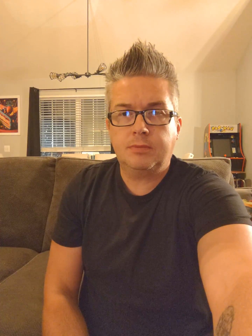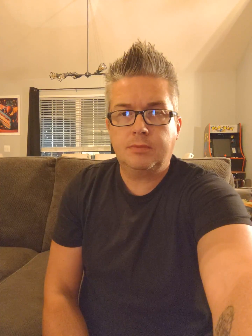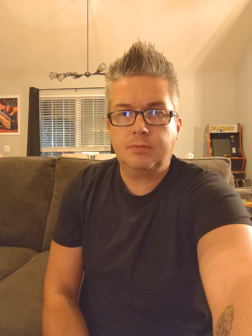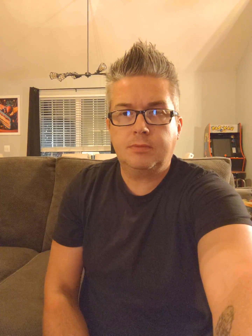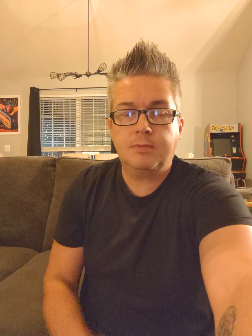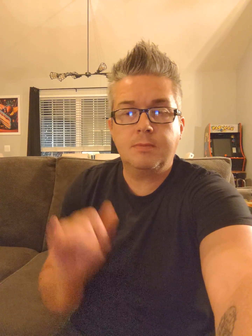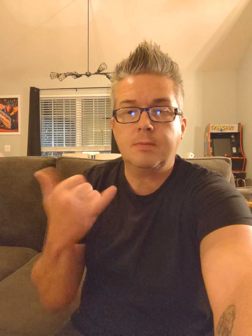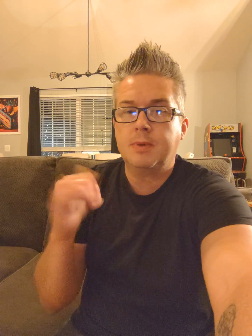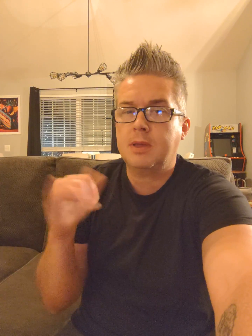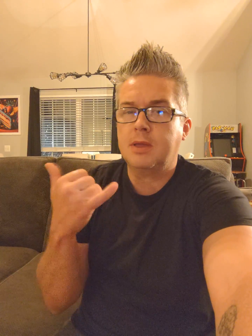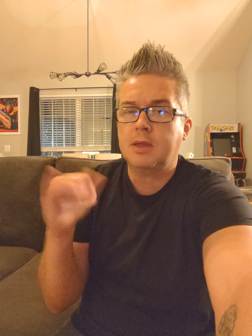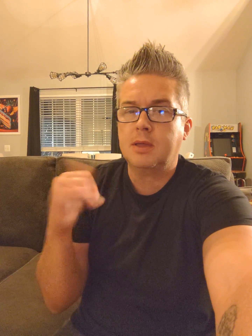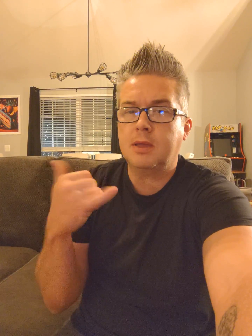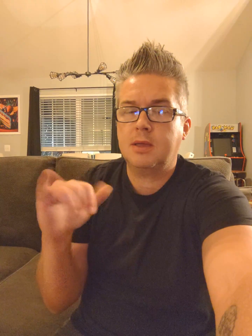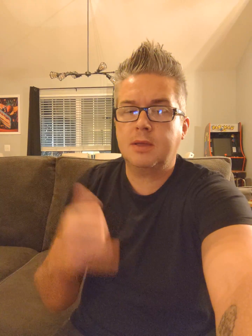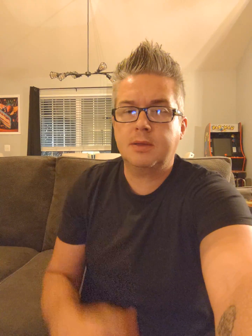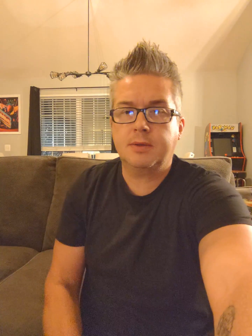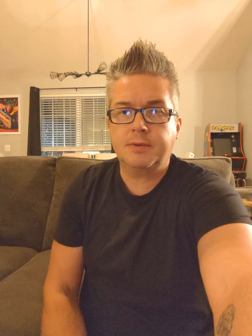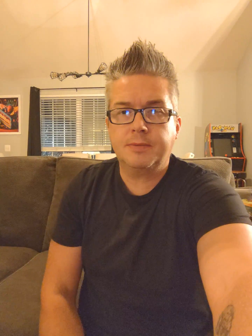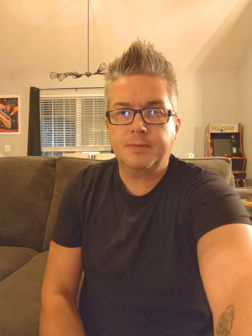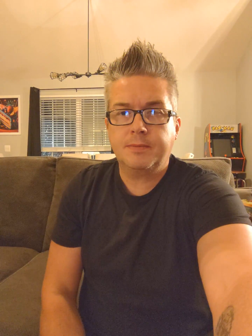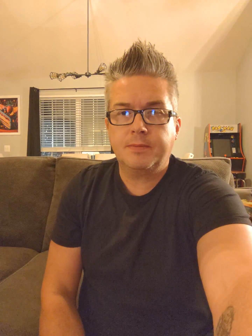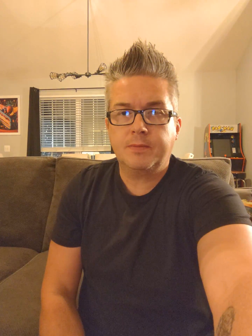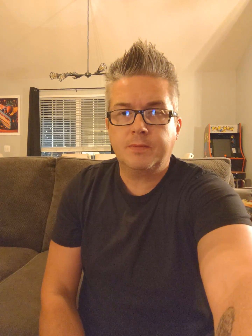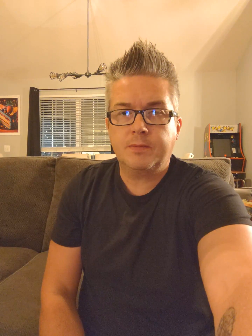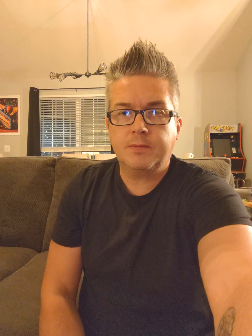party